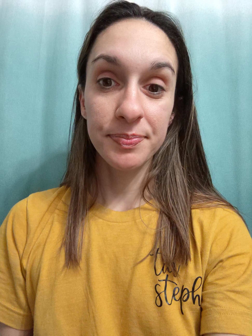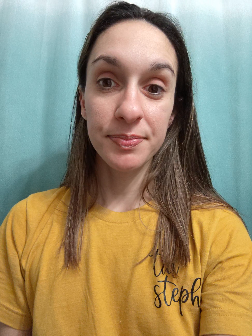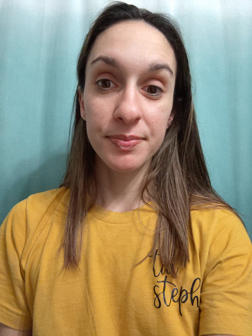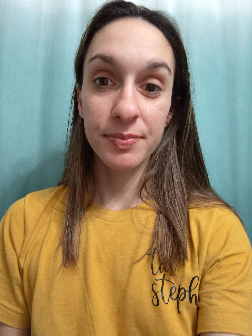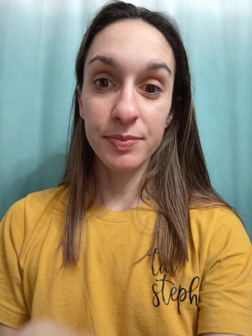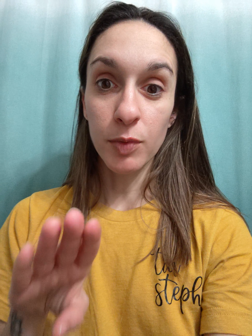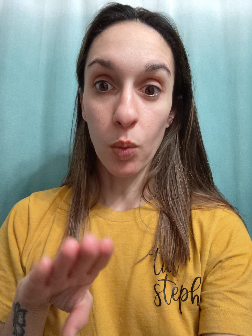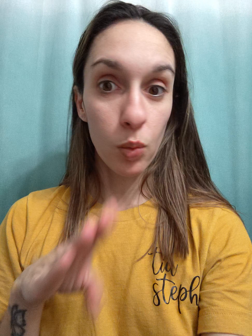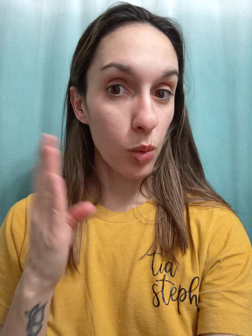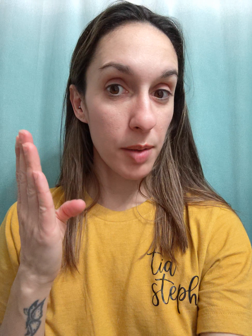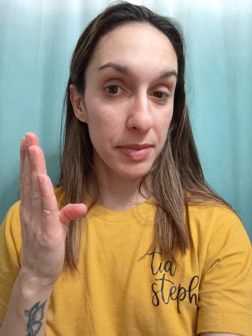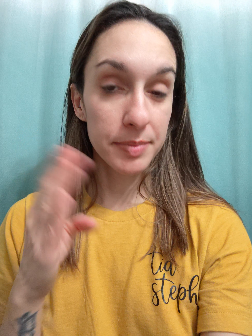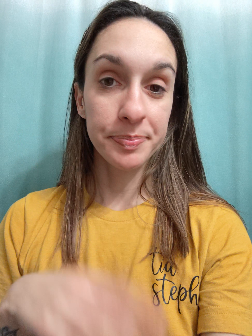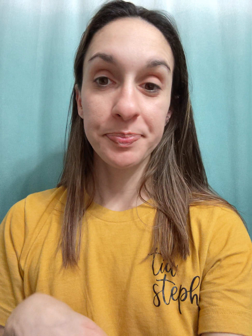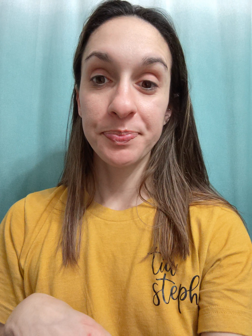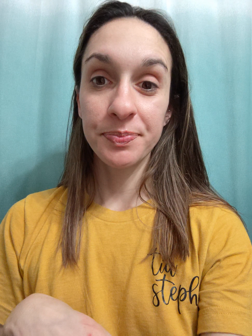open